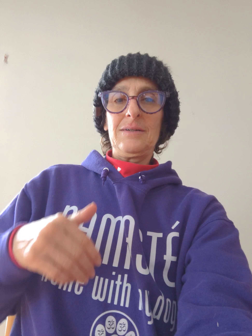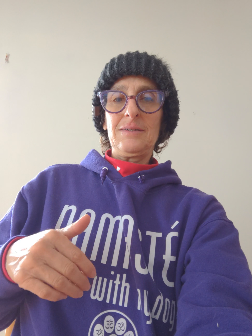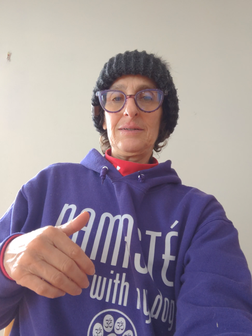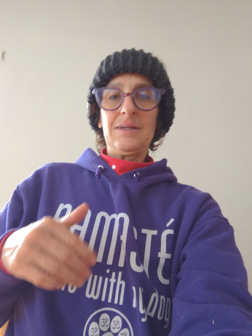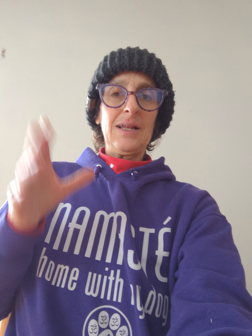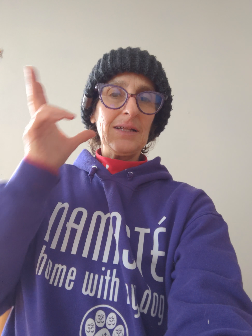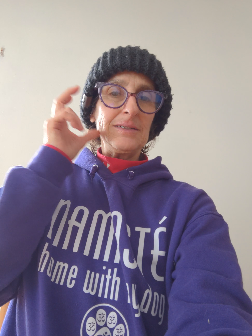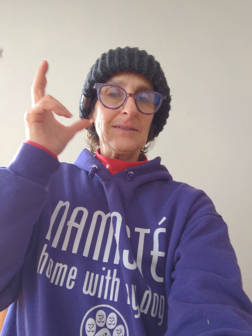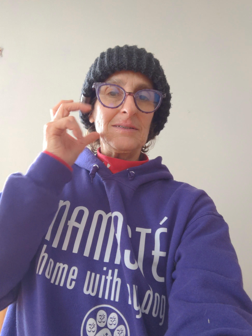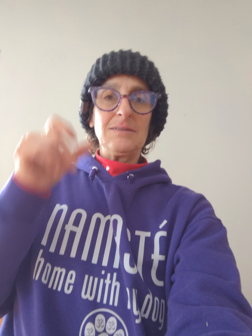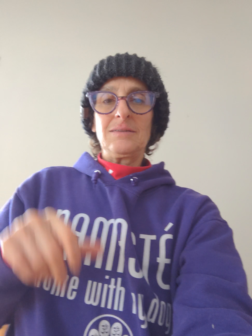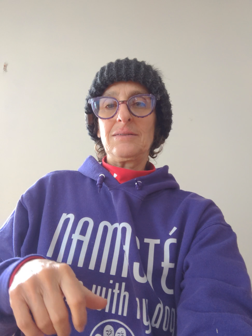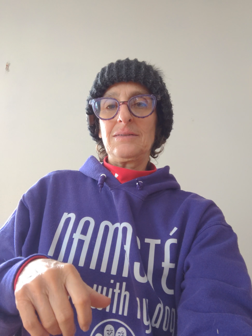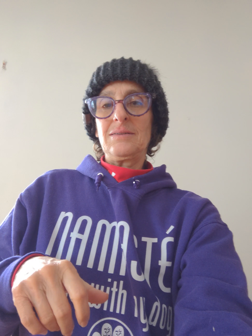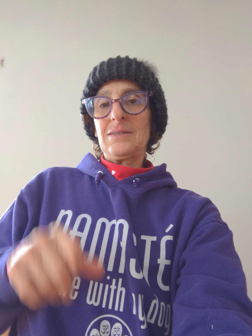listen